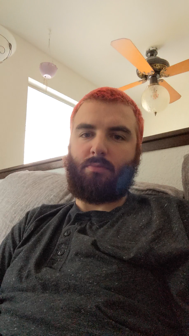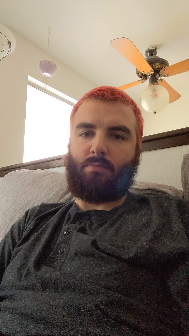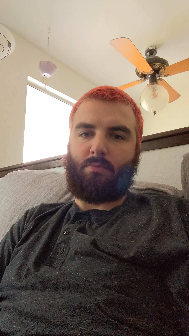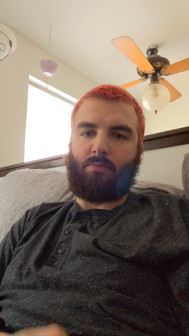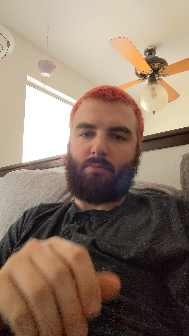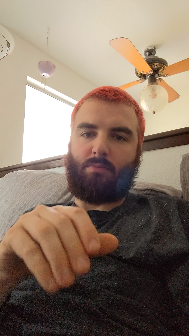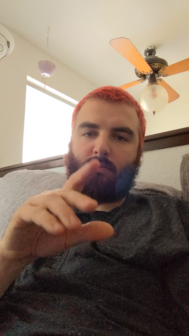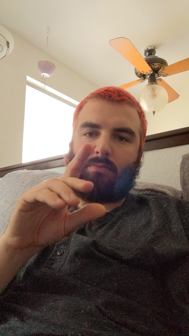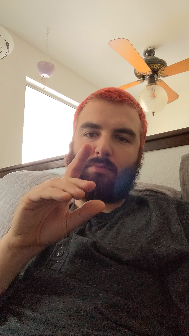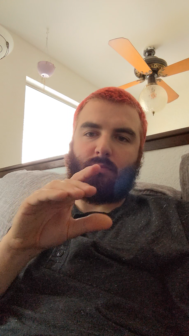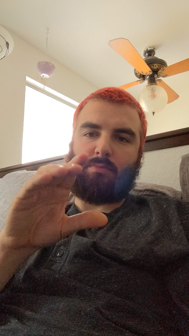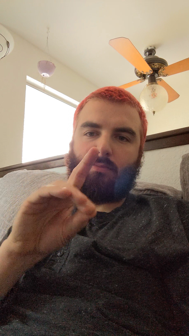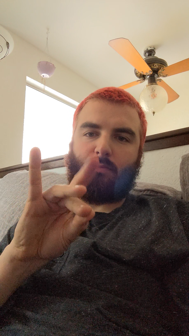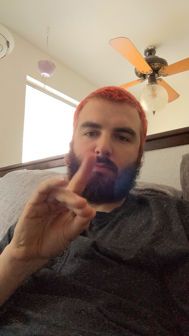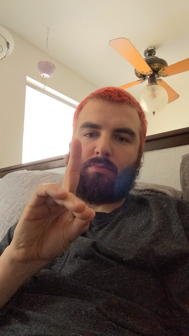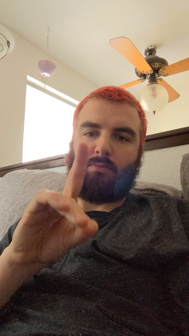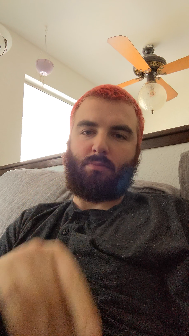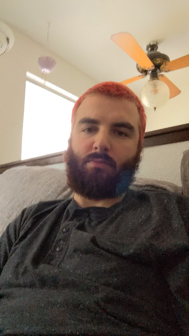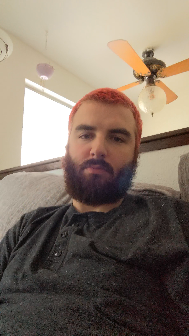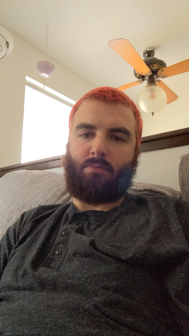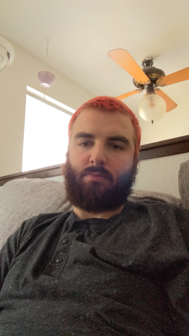did